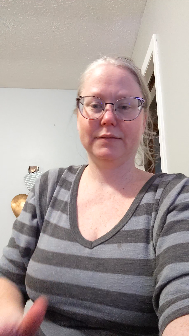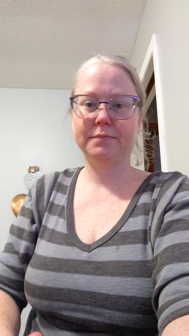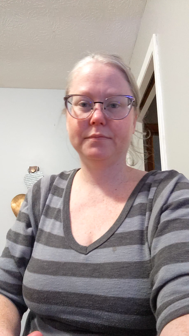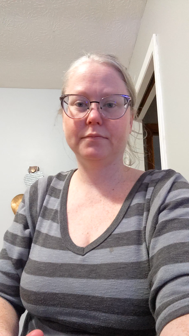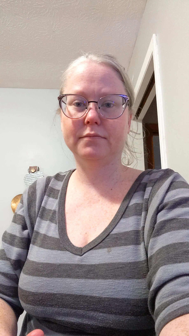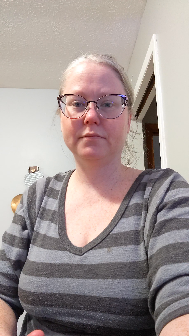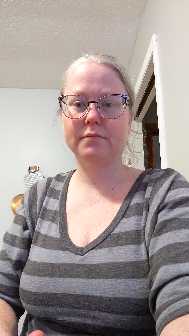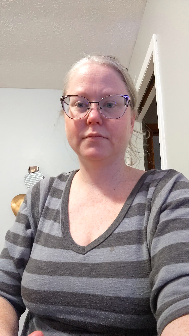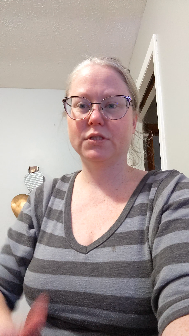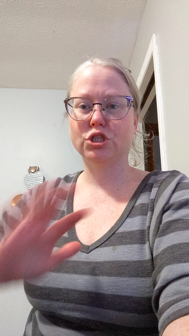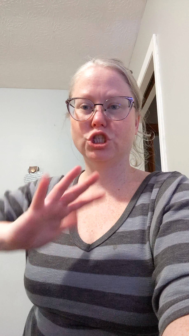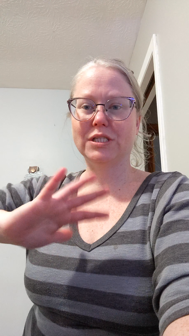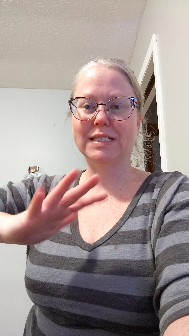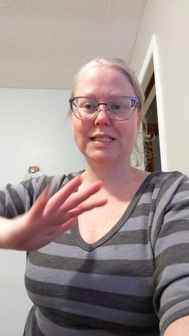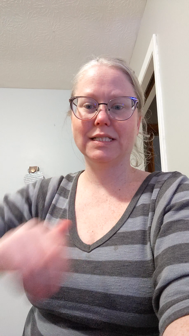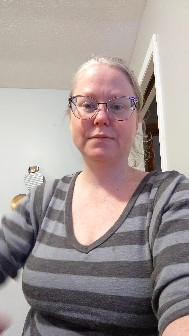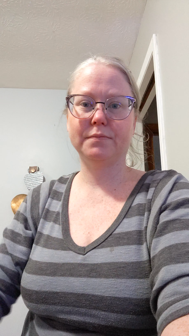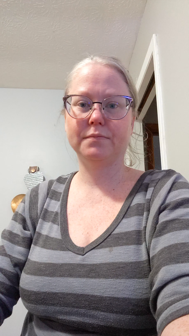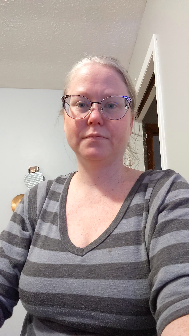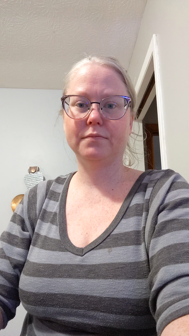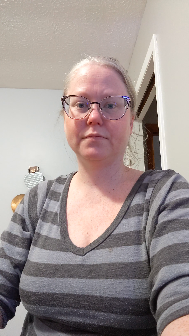cheese